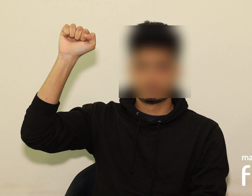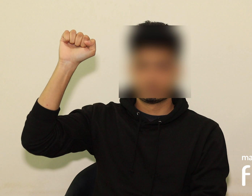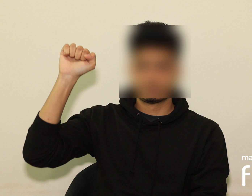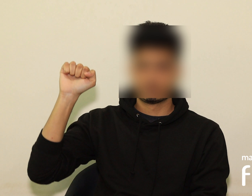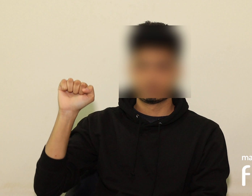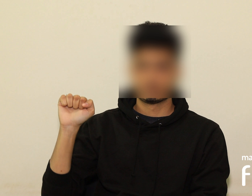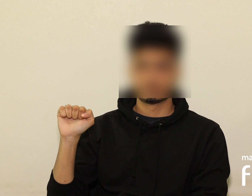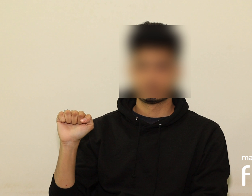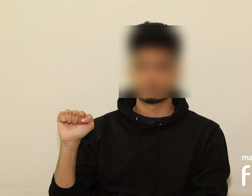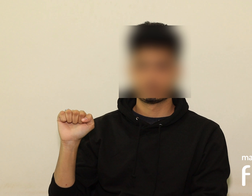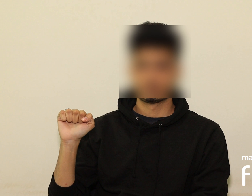آ